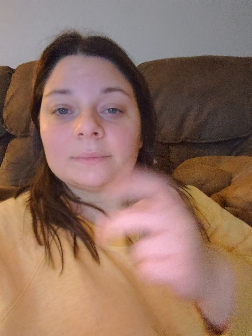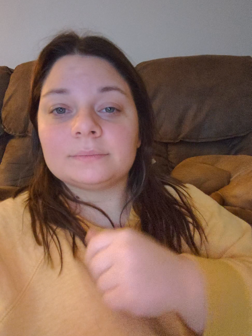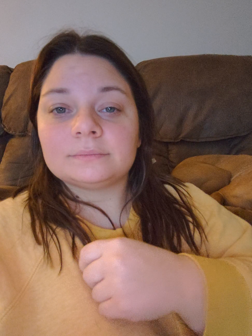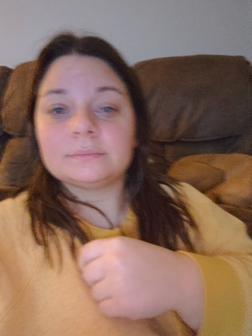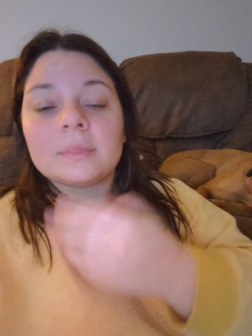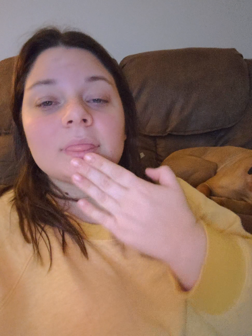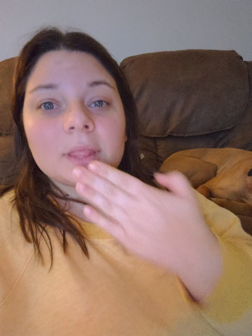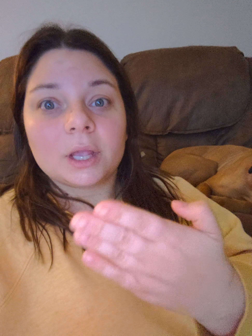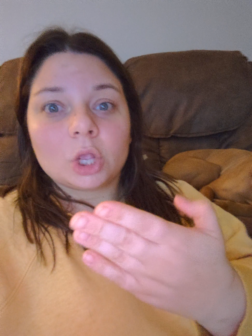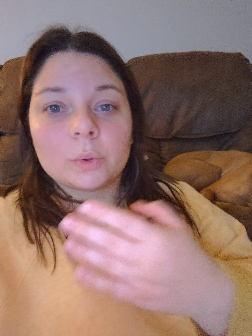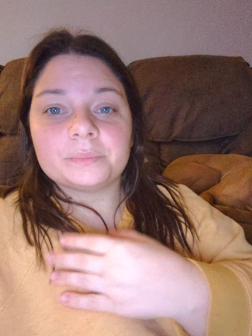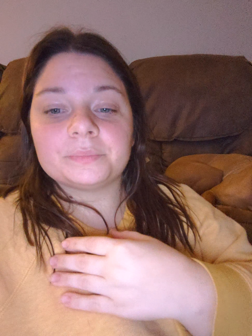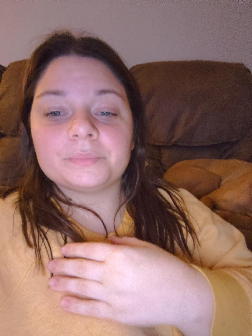thank you